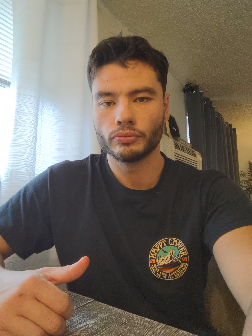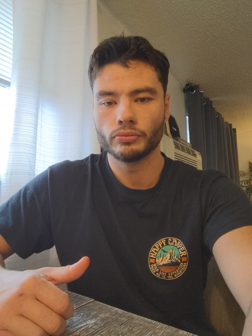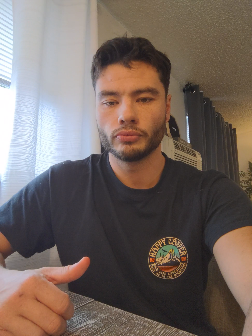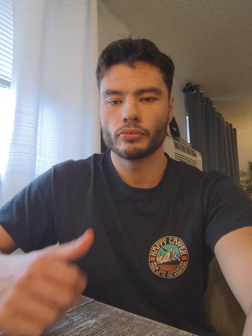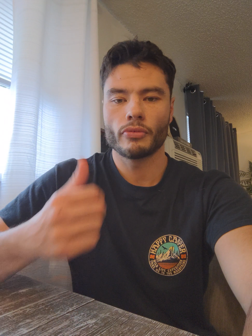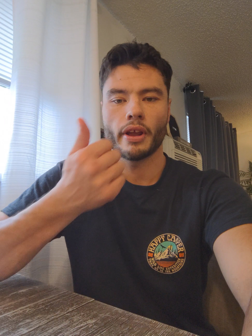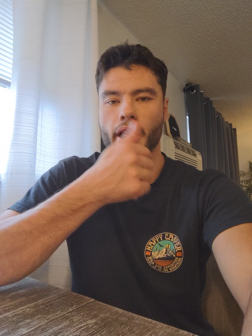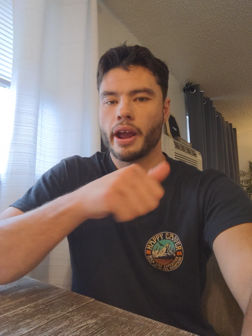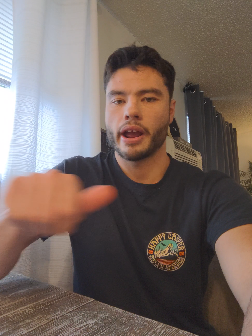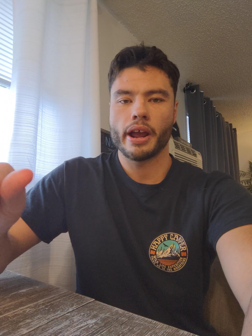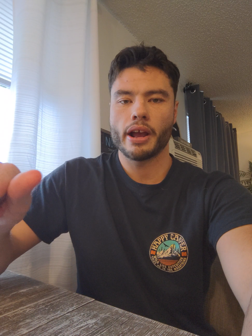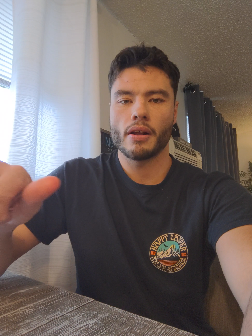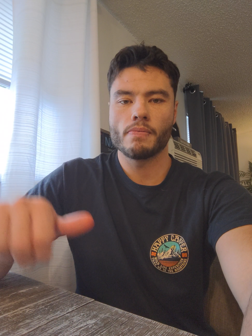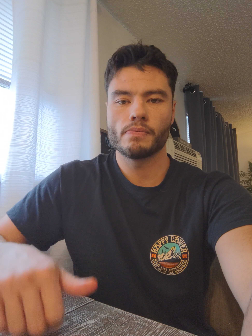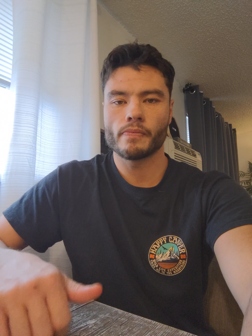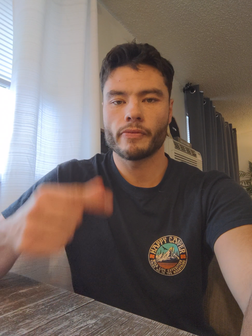any